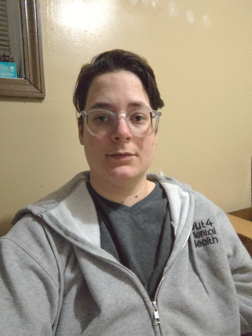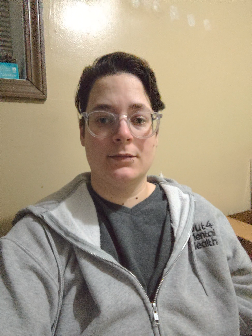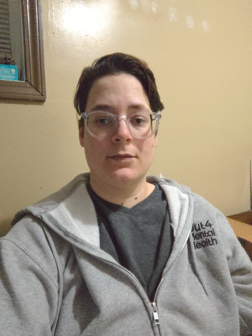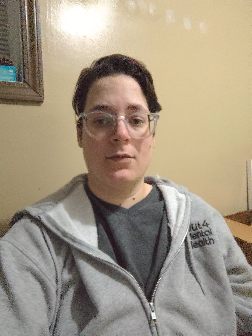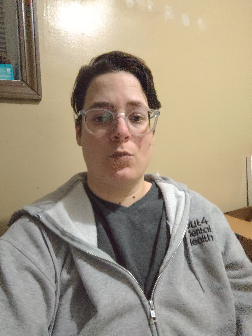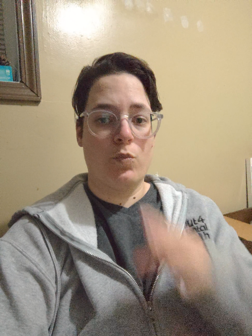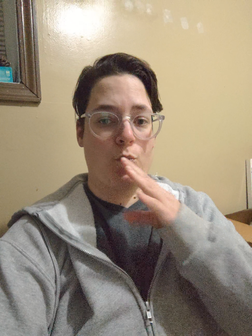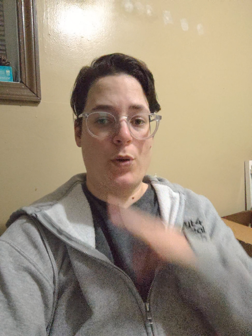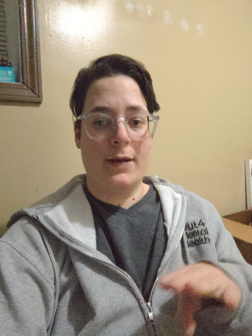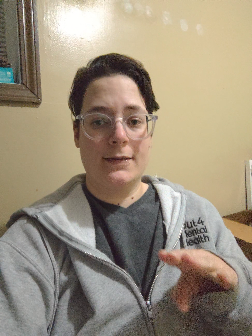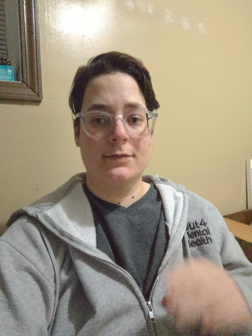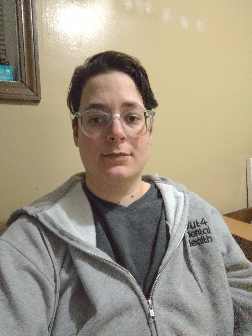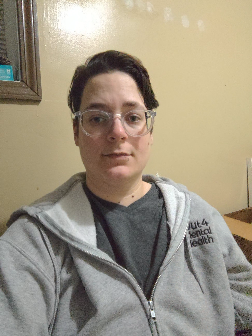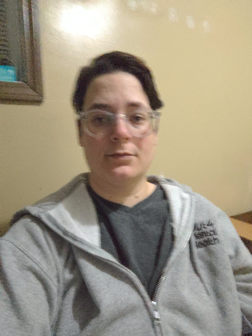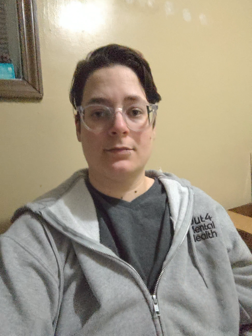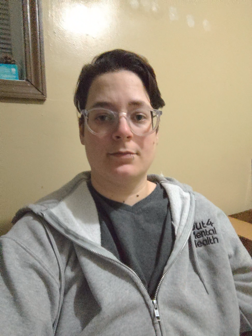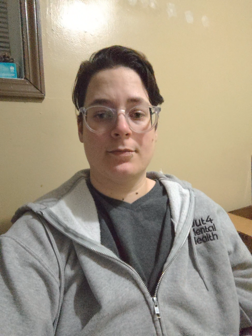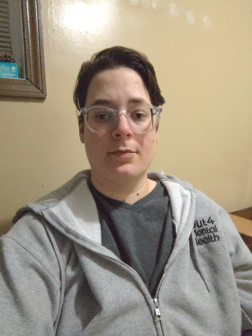quiet